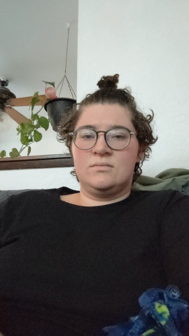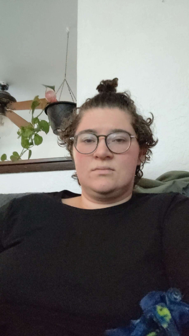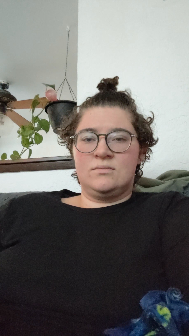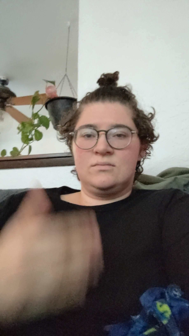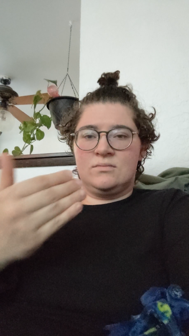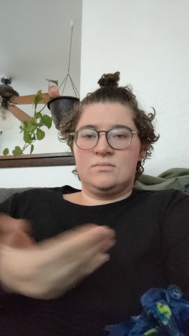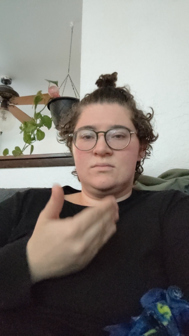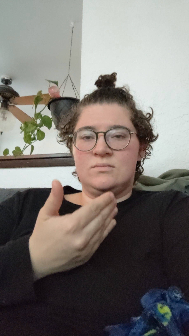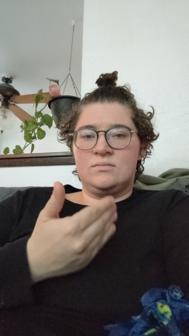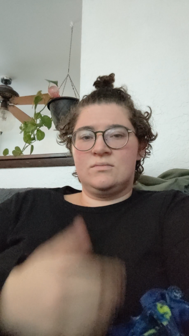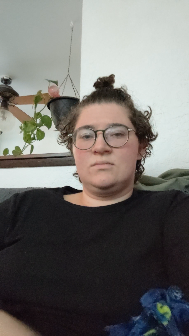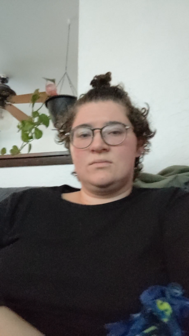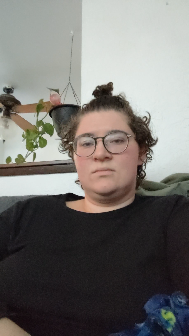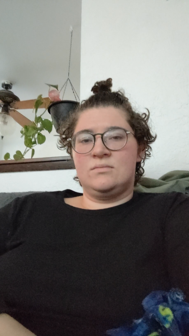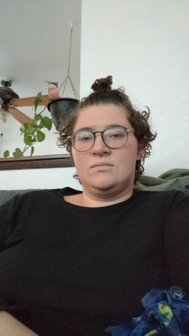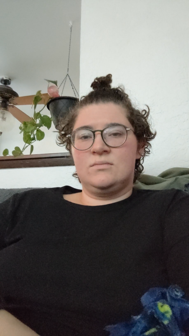new